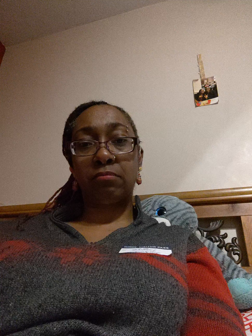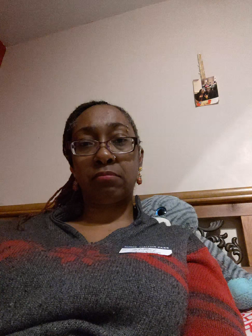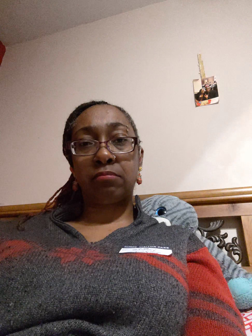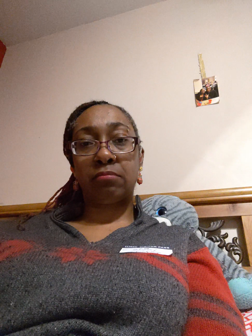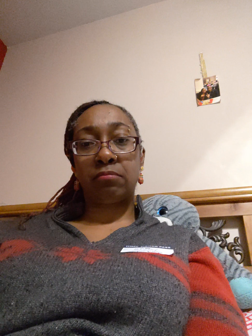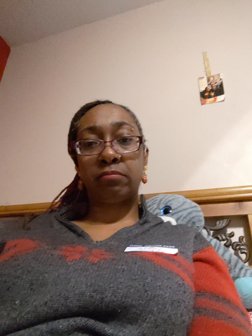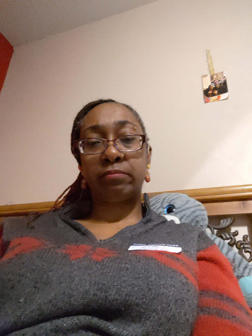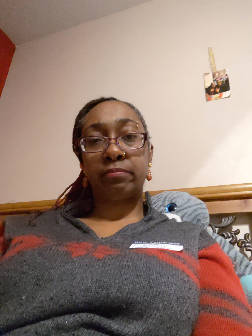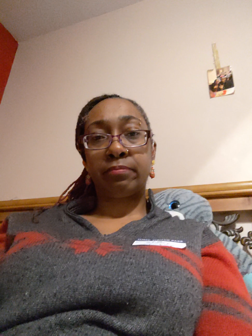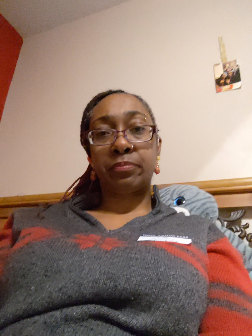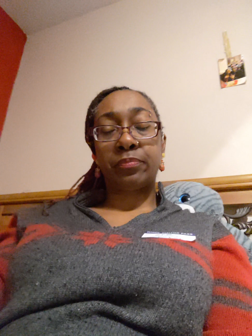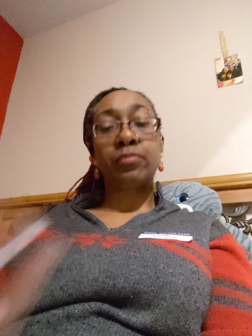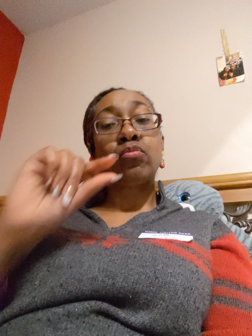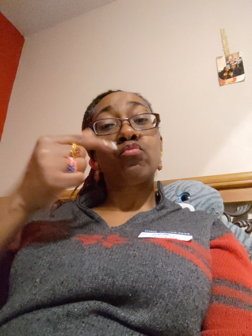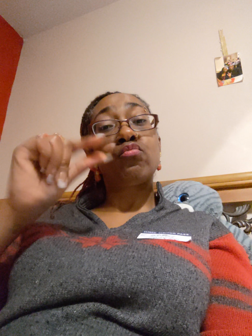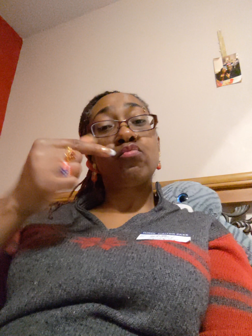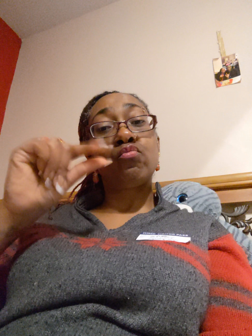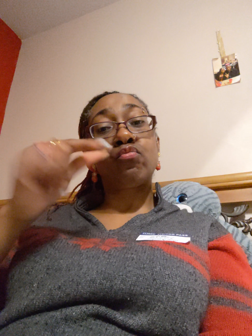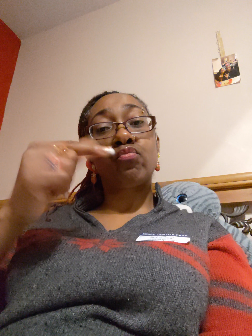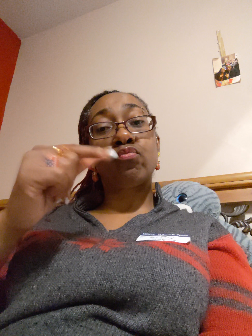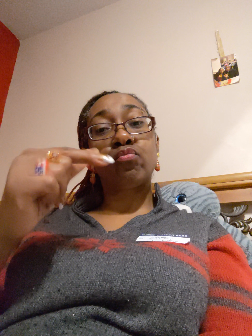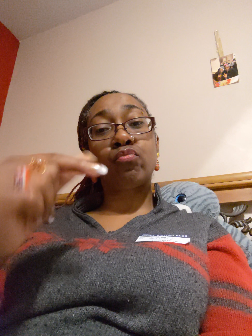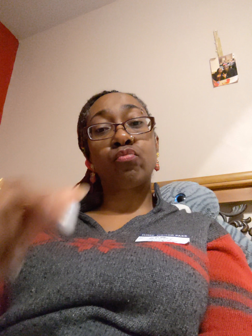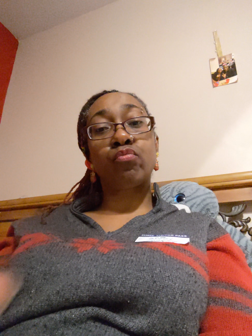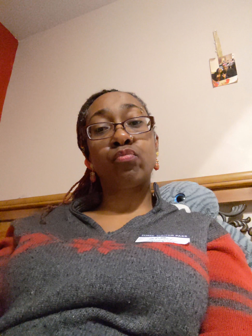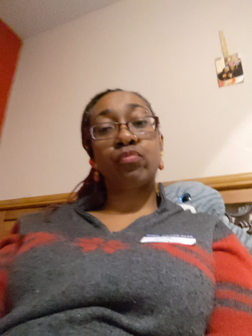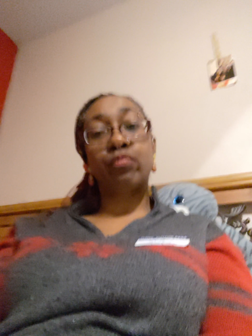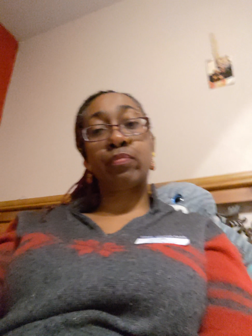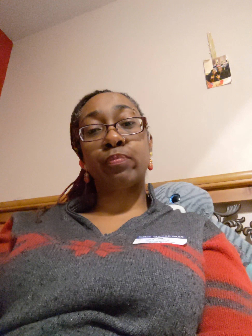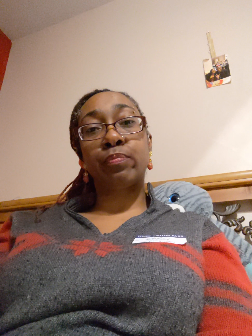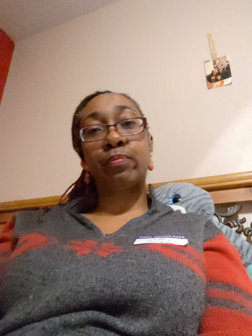green